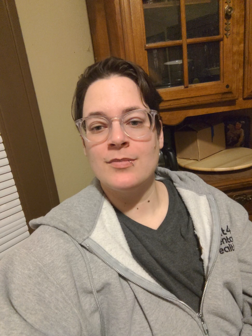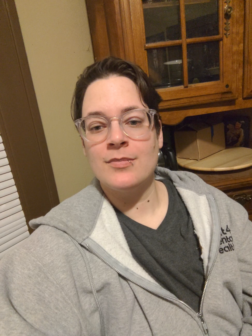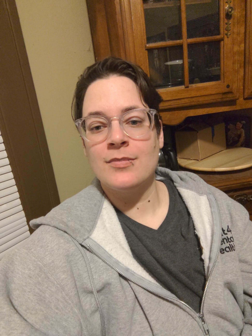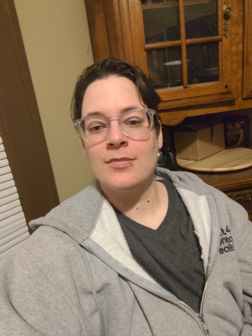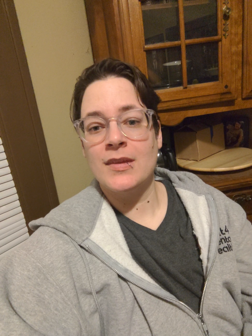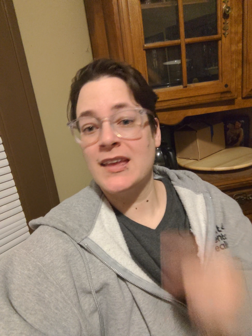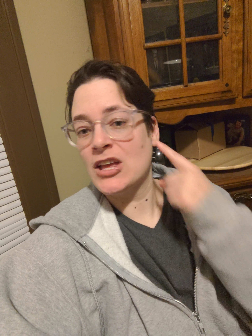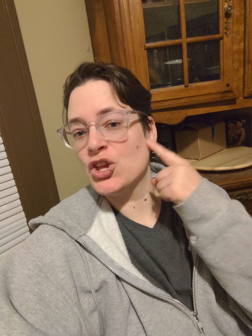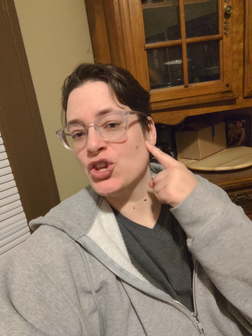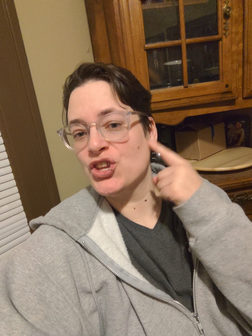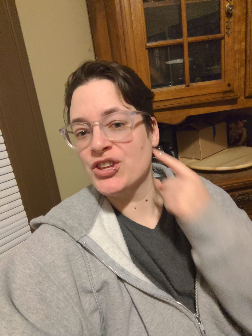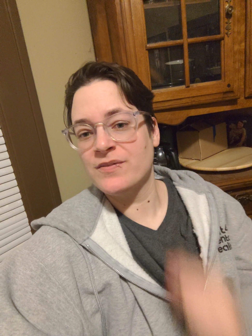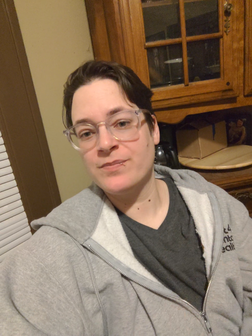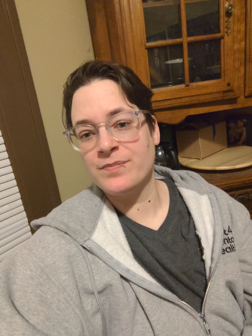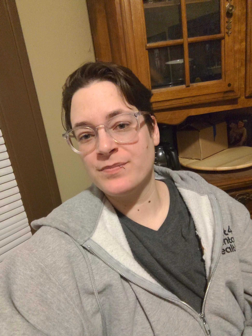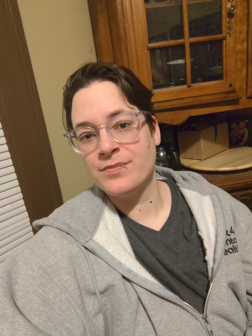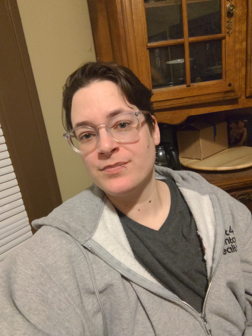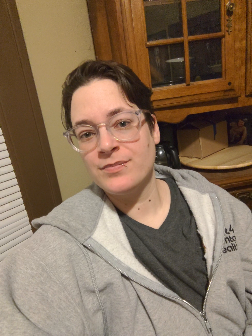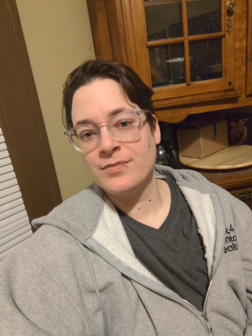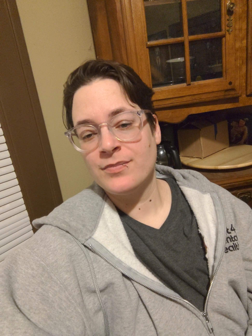hear